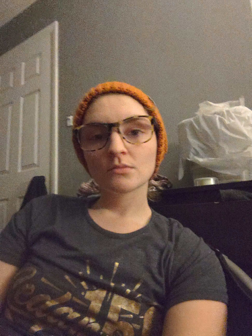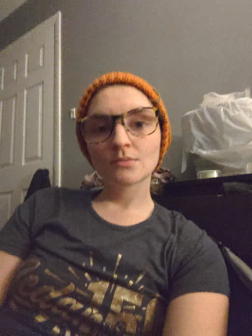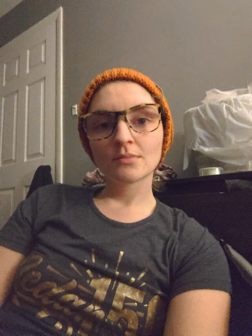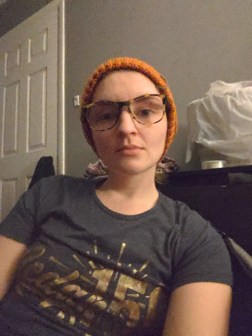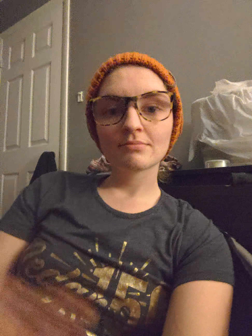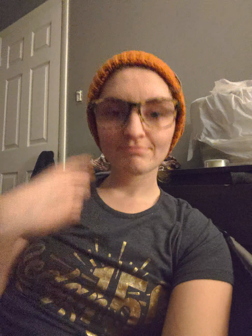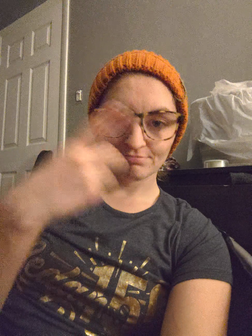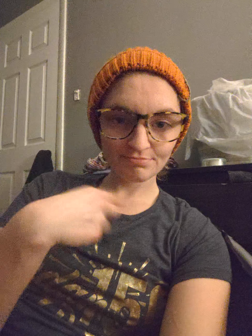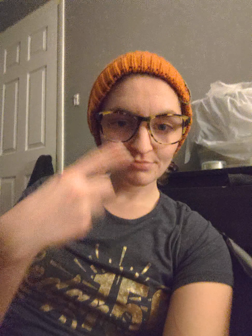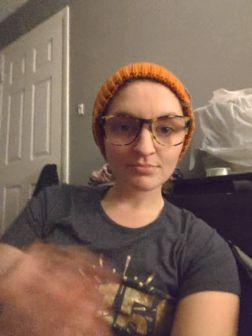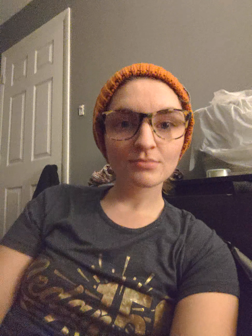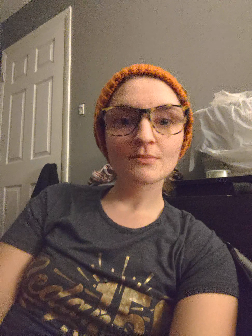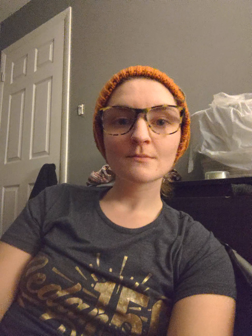face